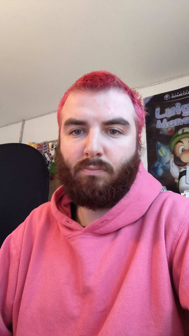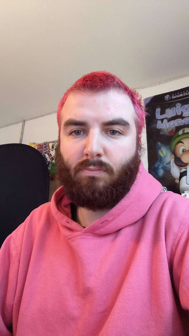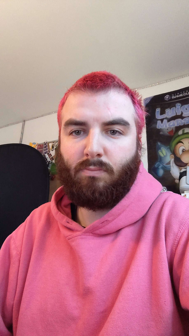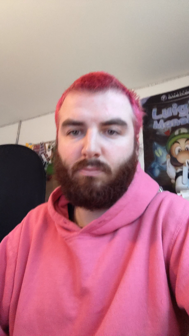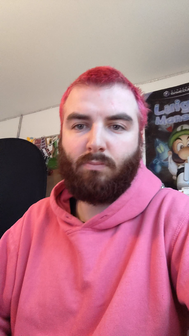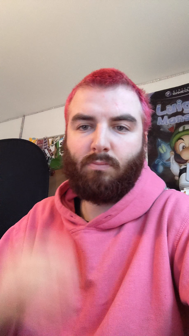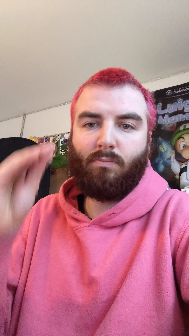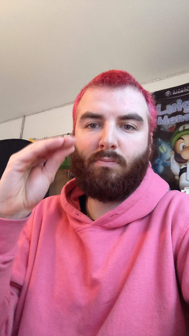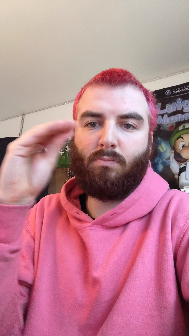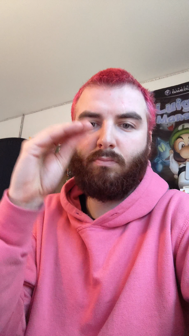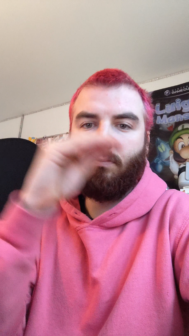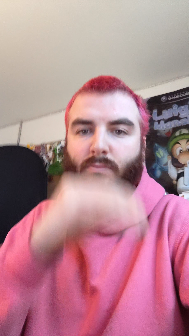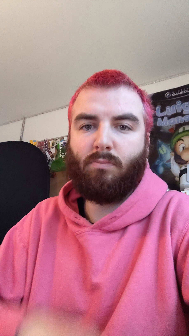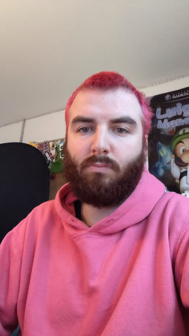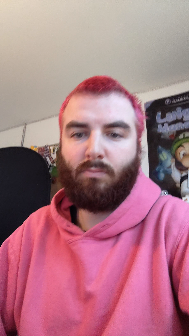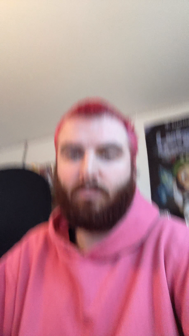dinosaur